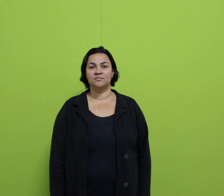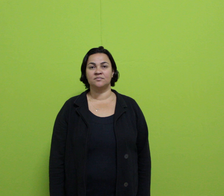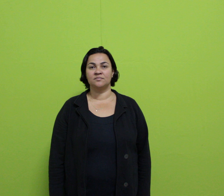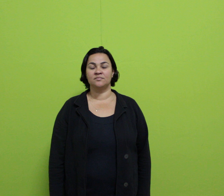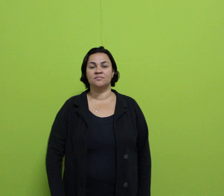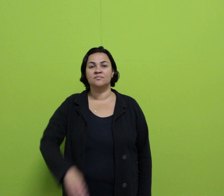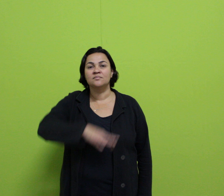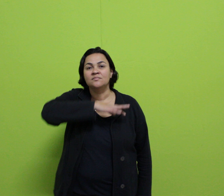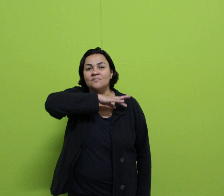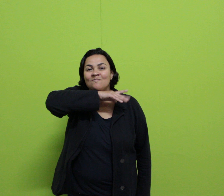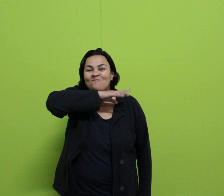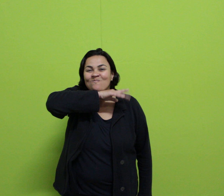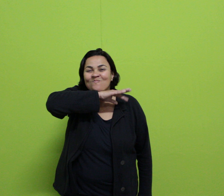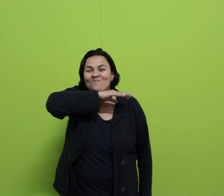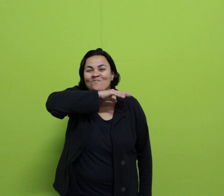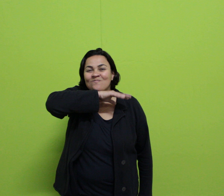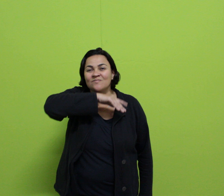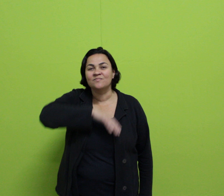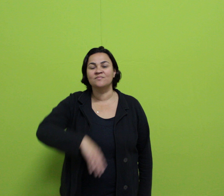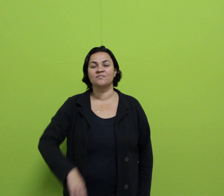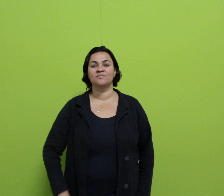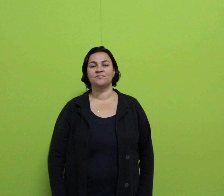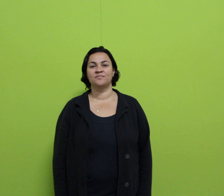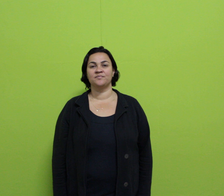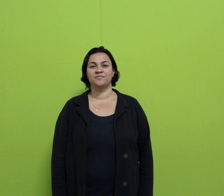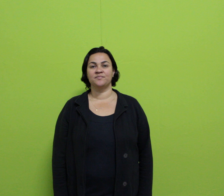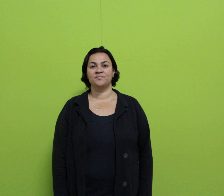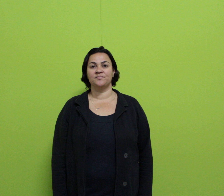ruim